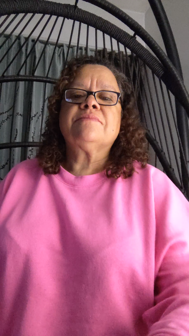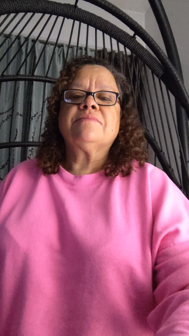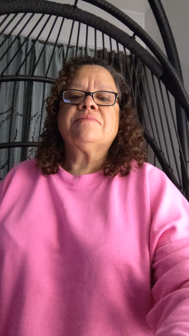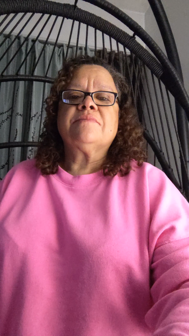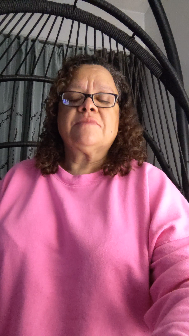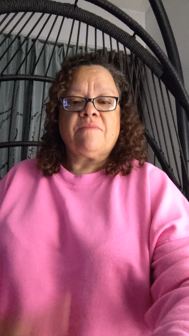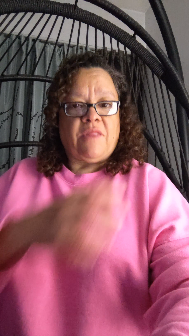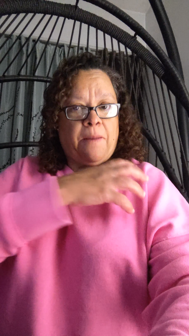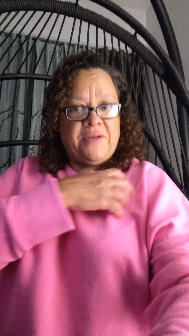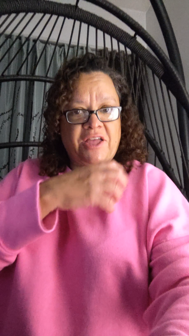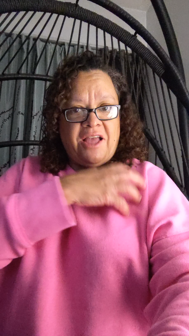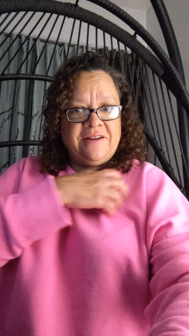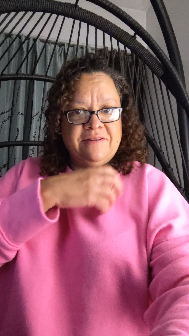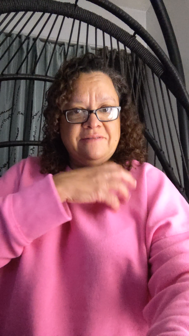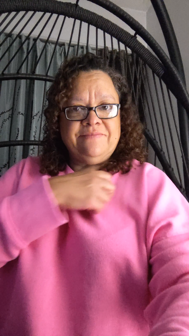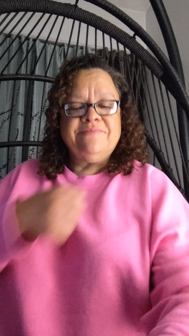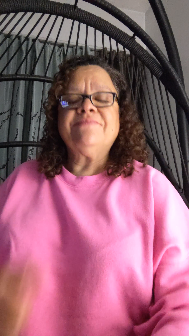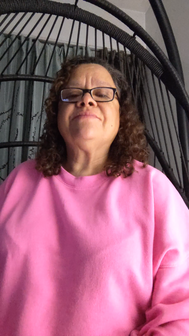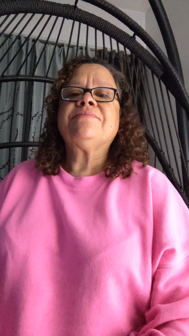bear